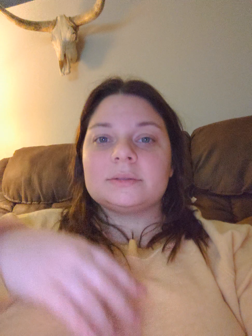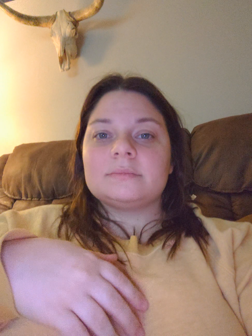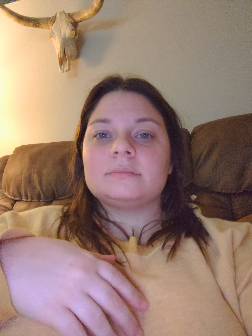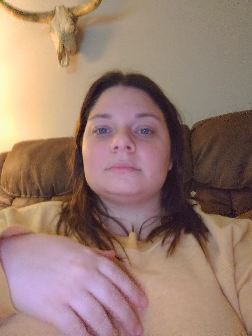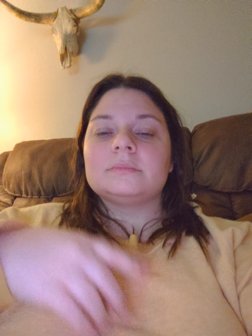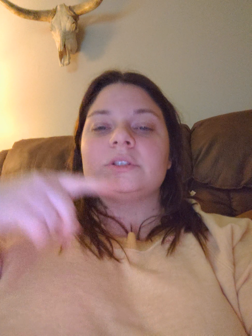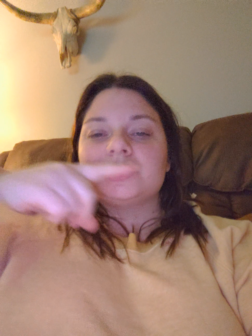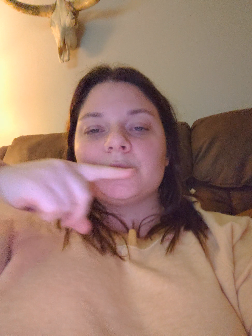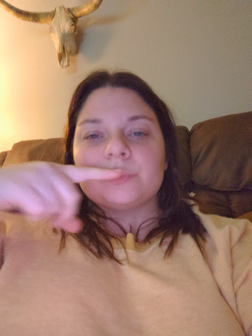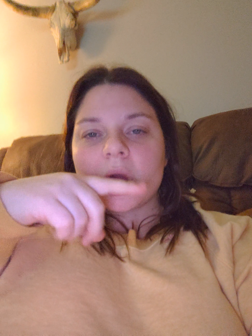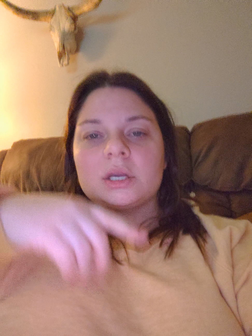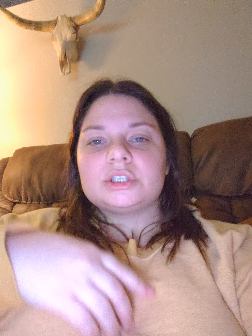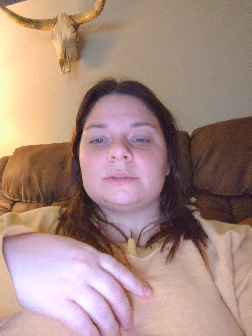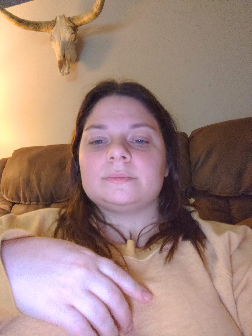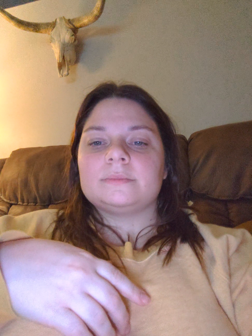toothbrush